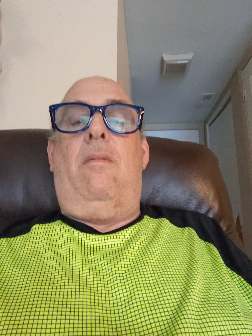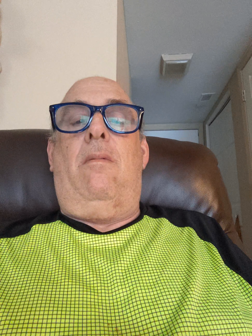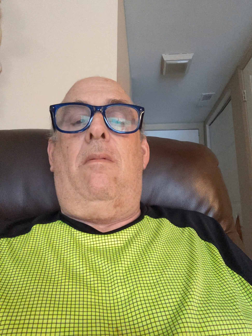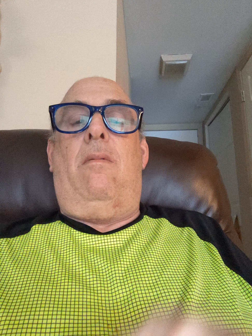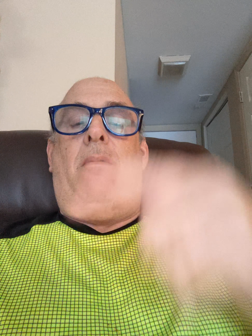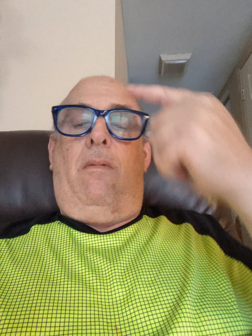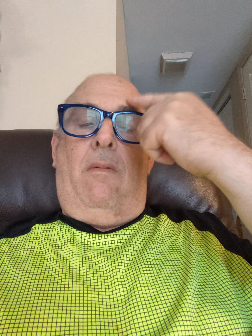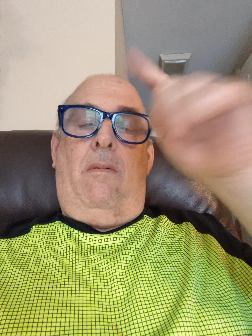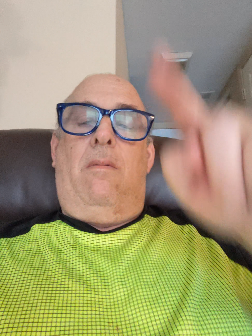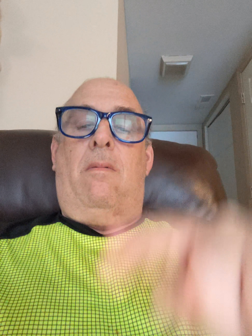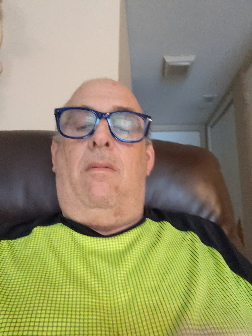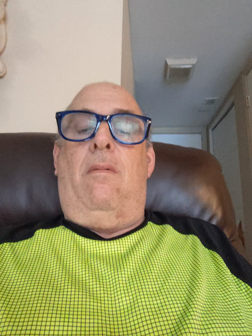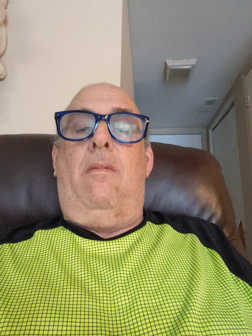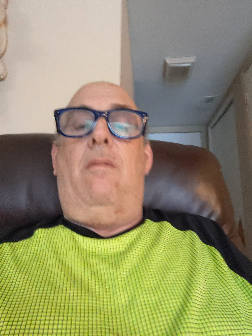for